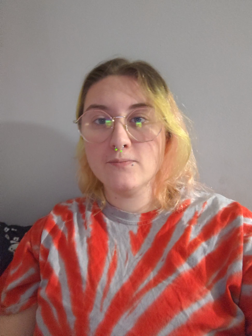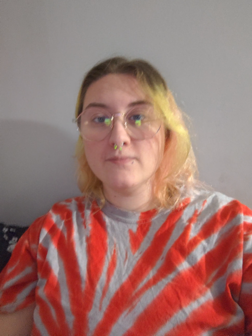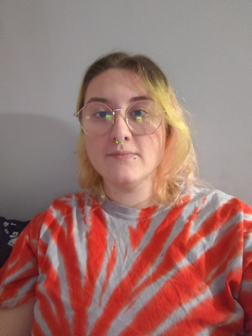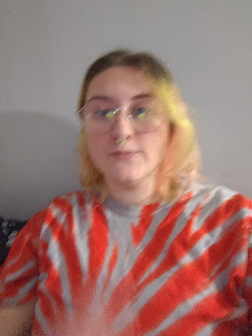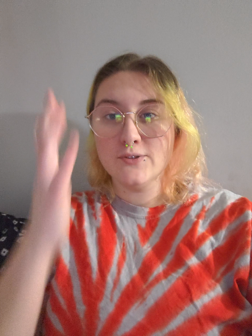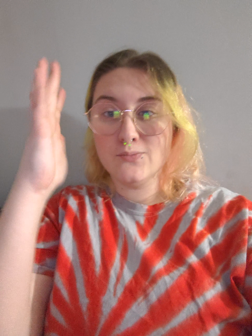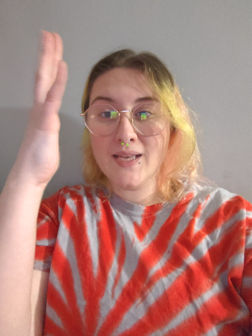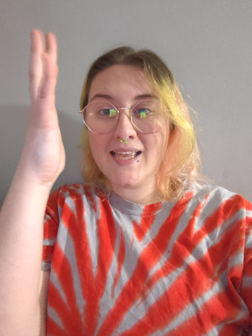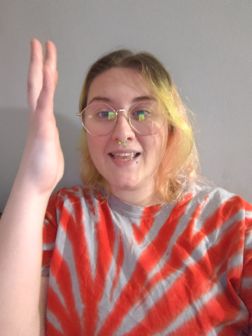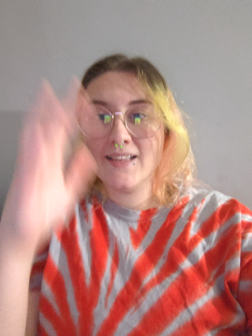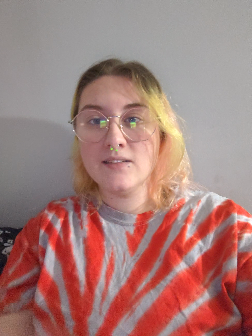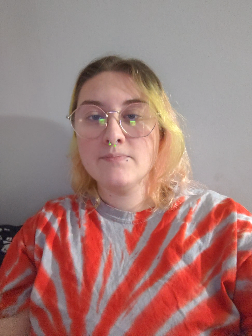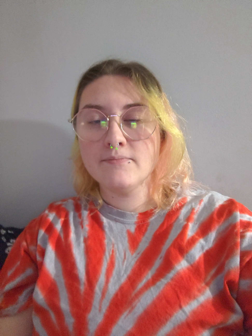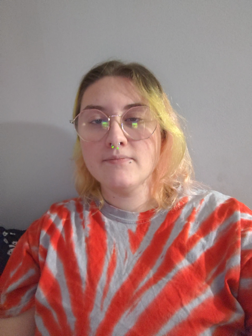tree